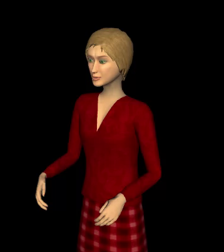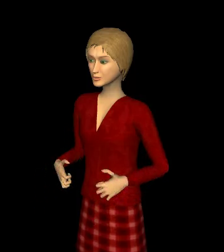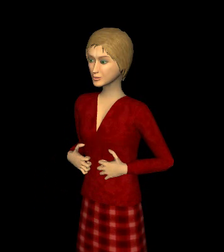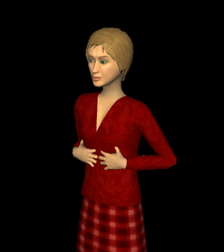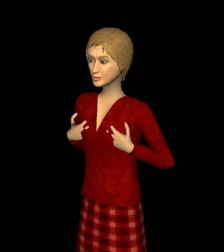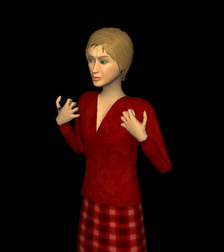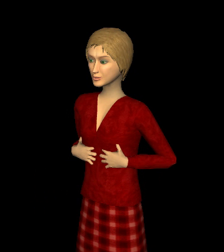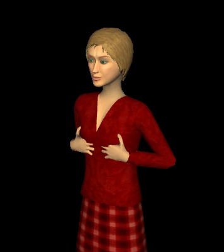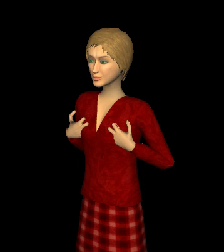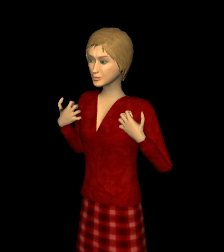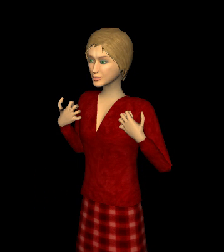غضب